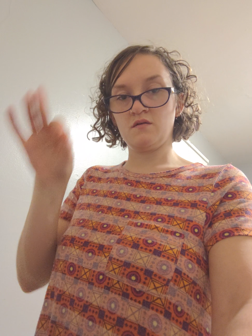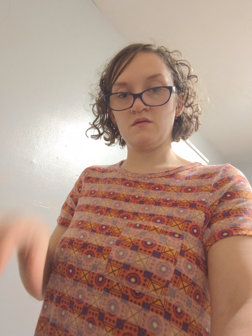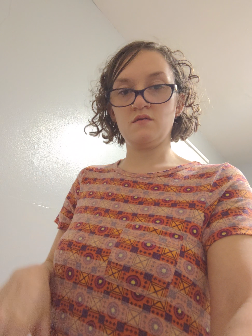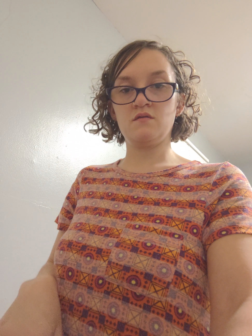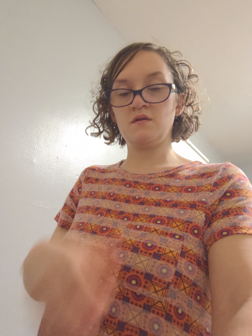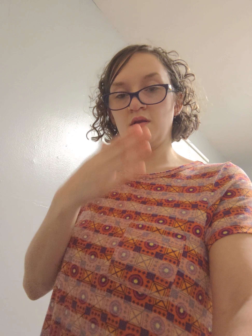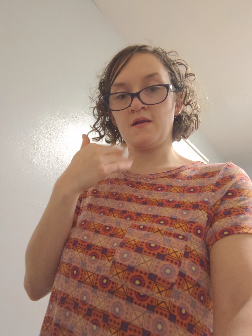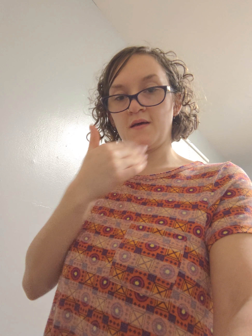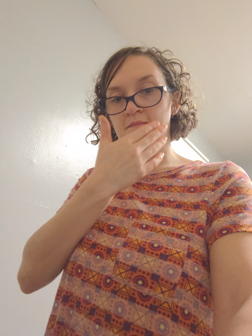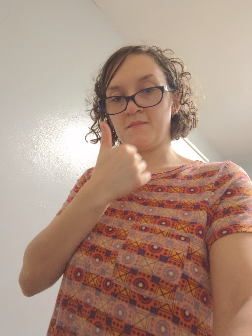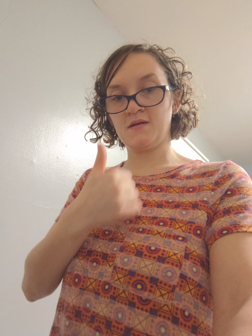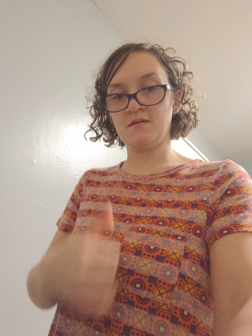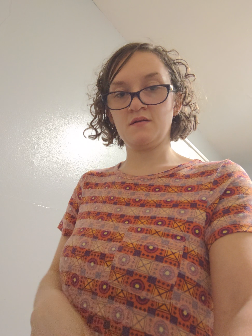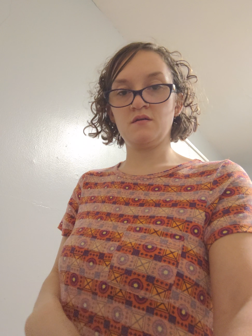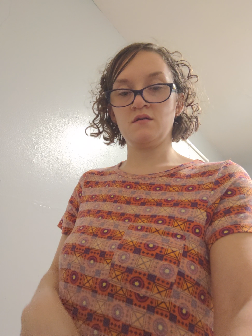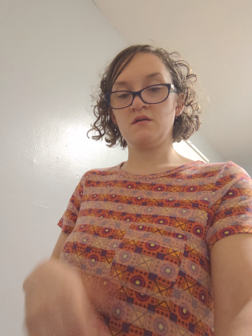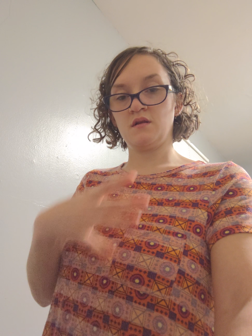napkin